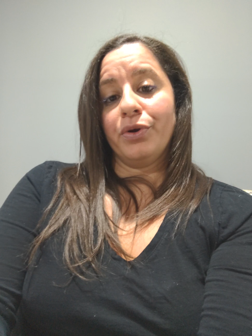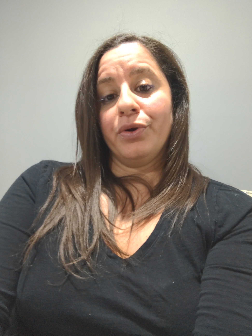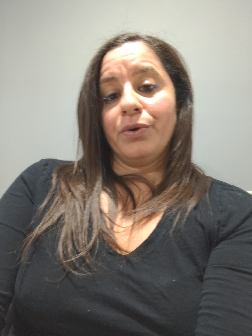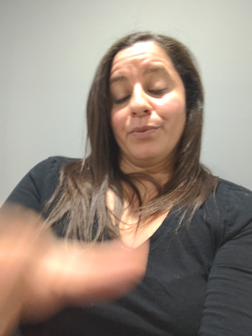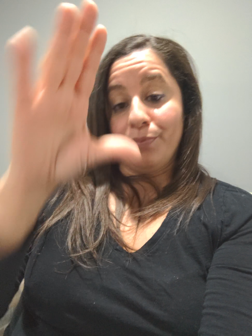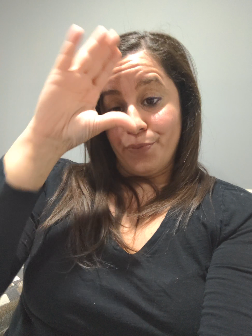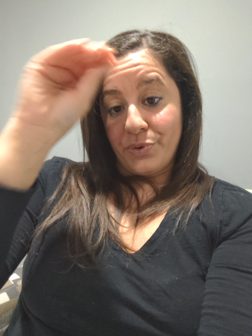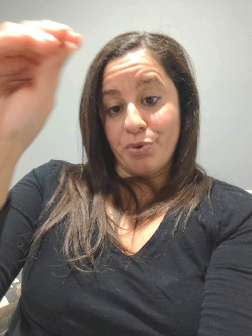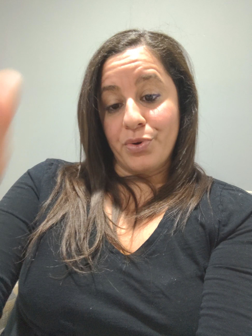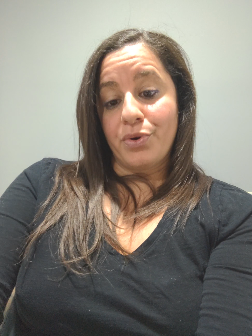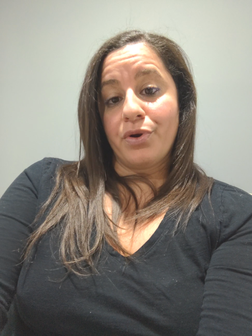boy